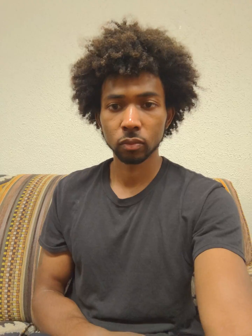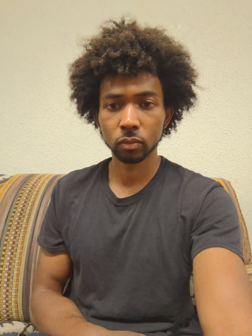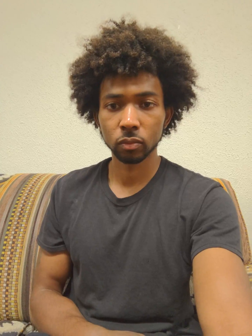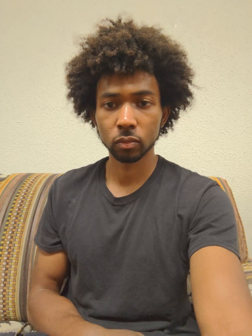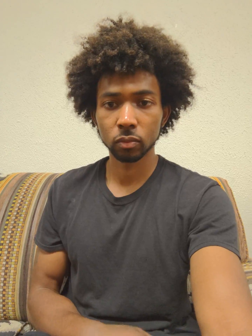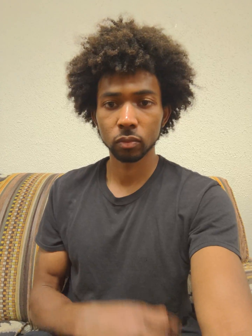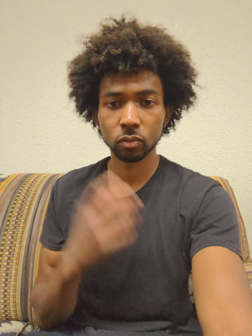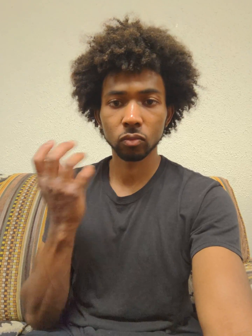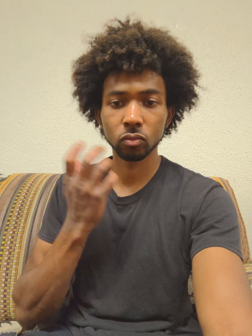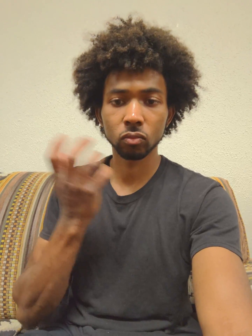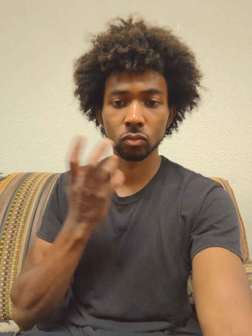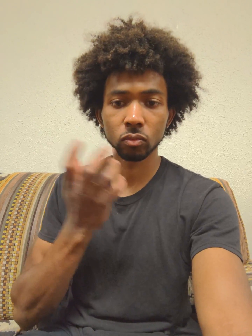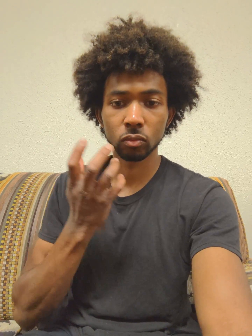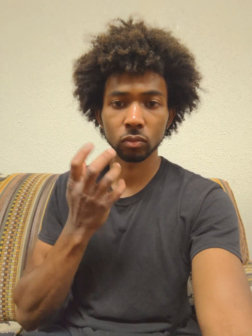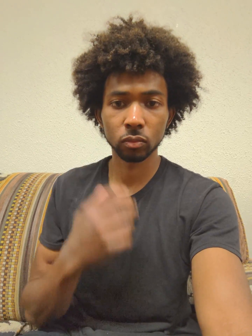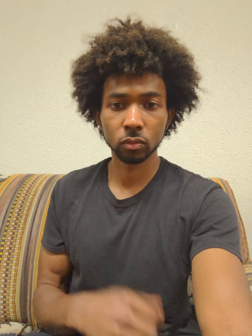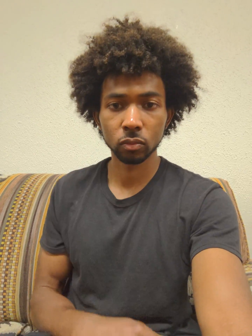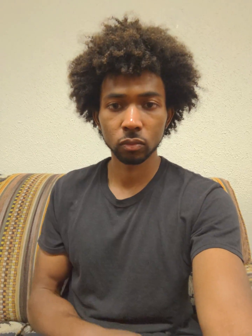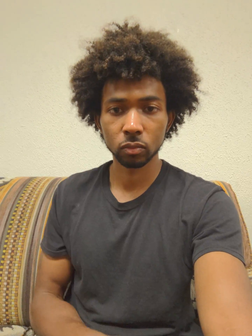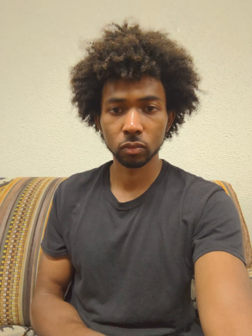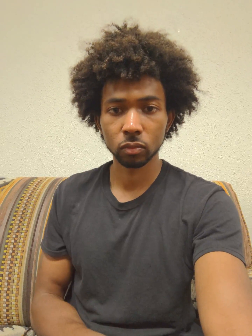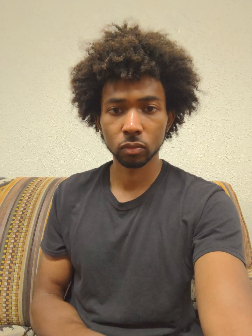shake